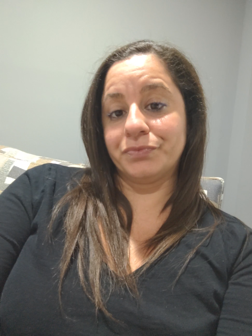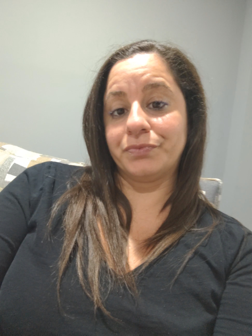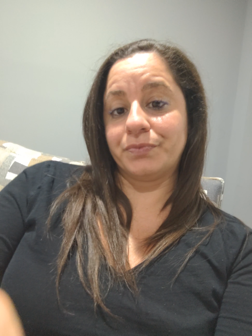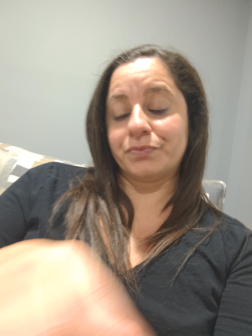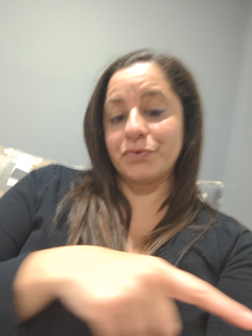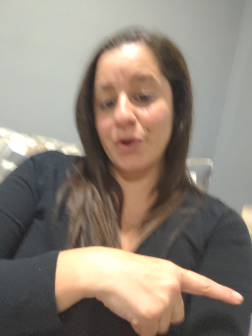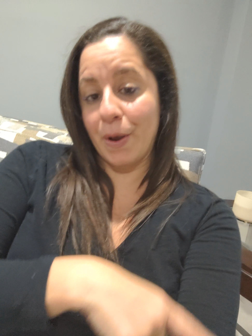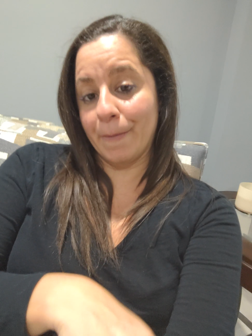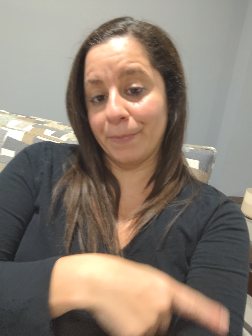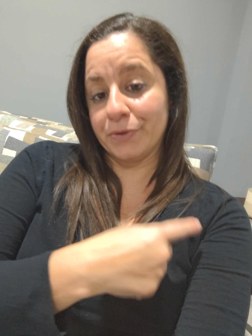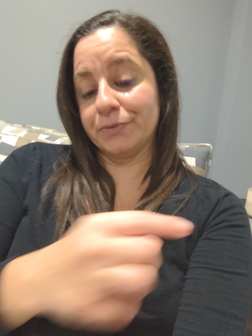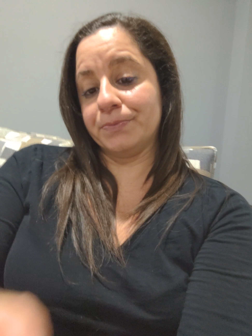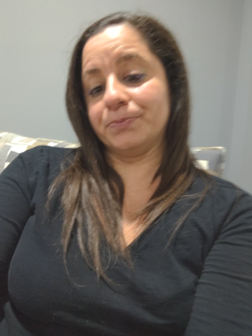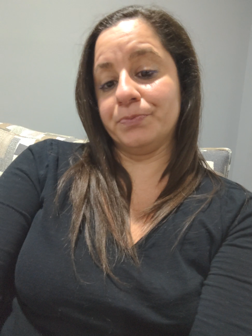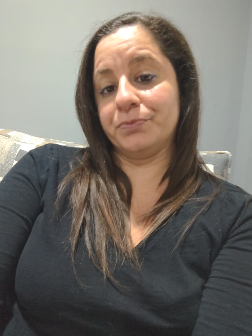arm